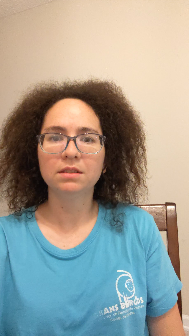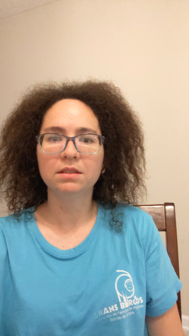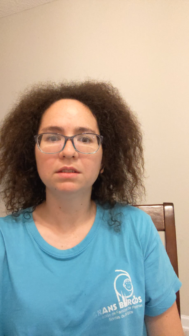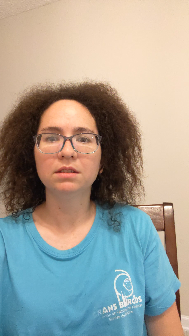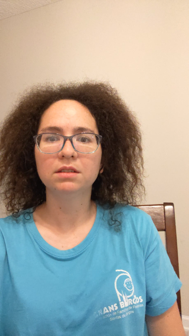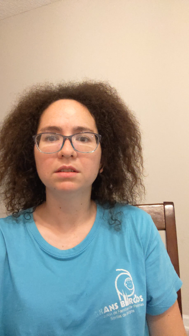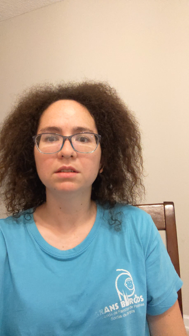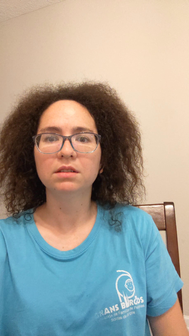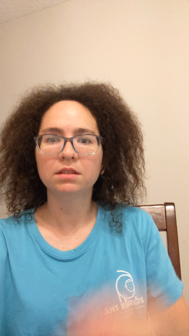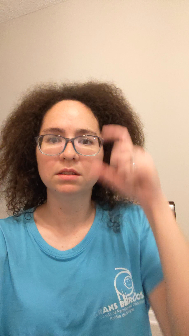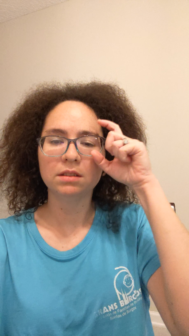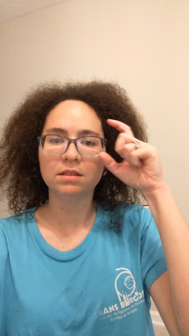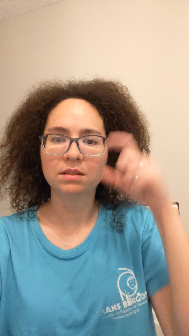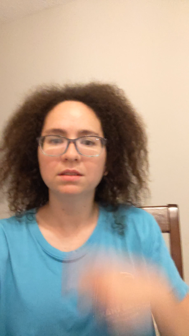glasses